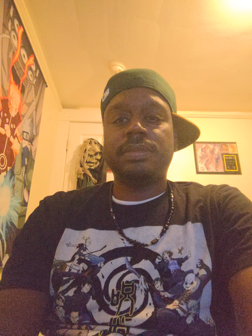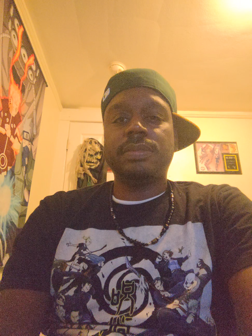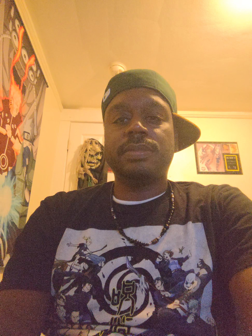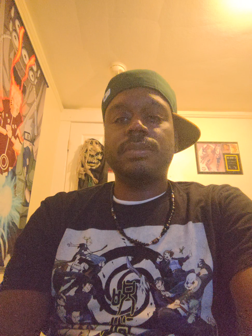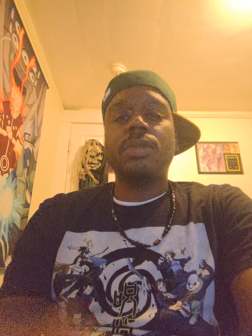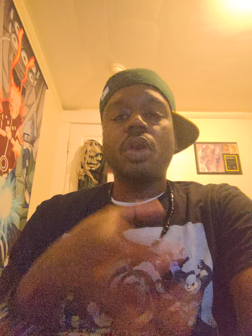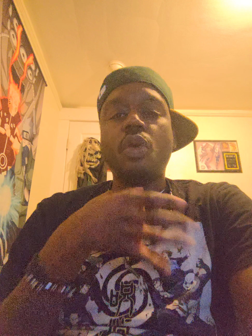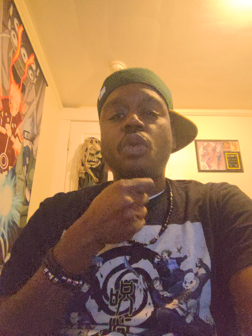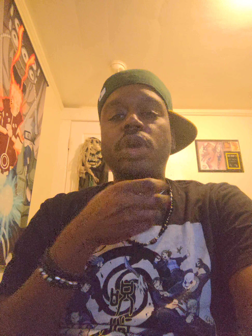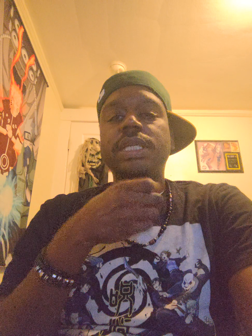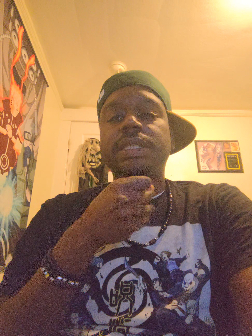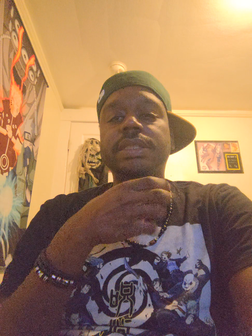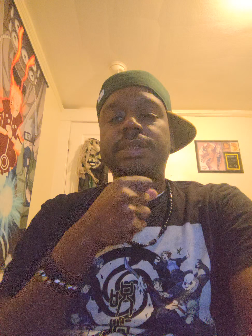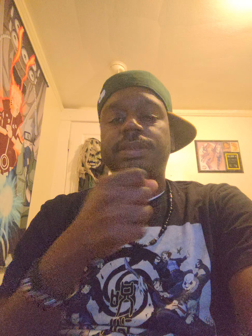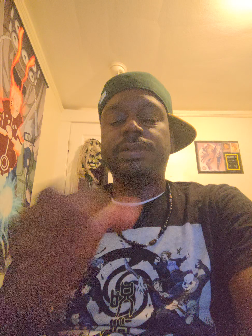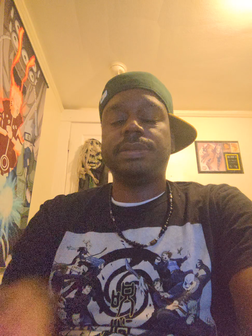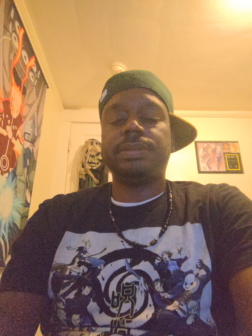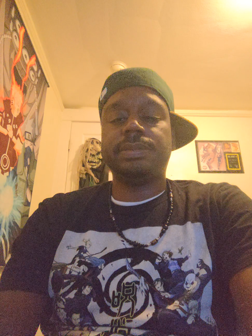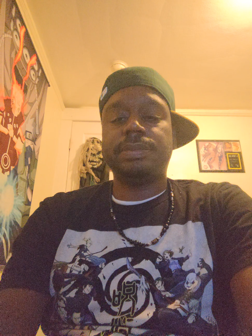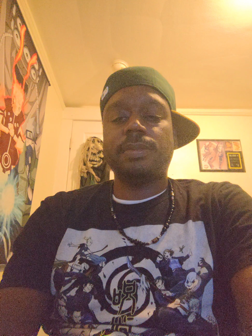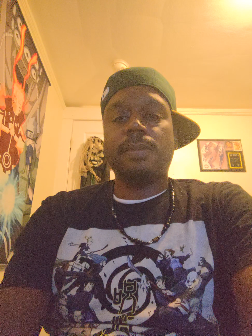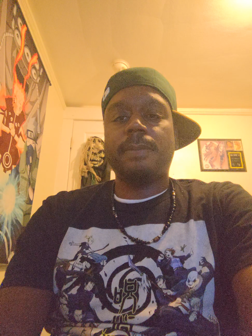orange